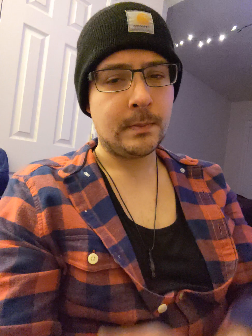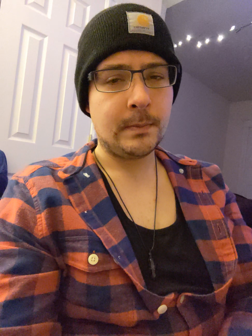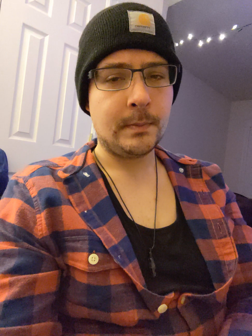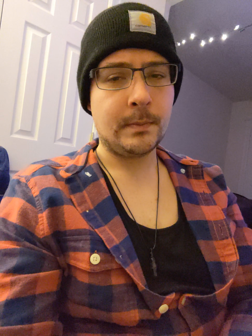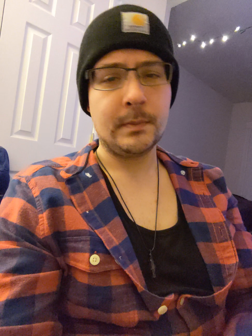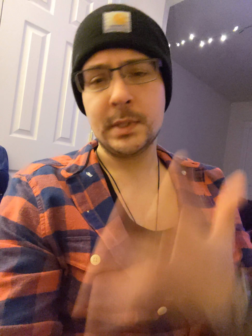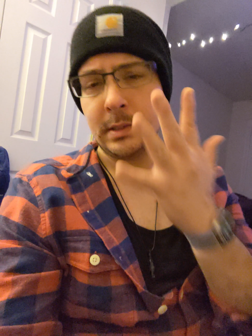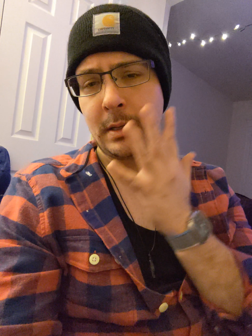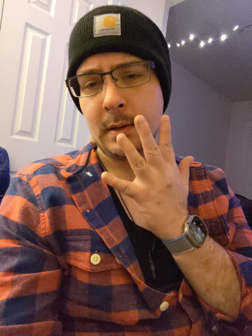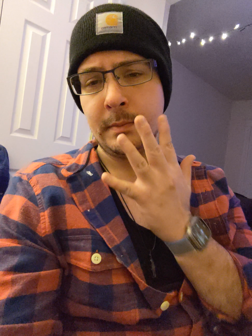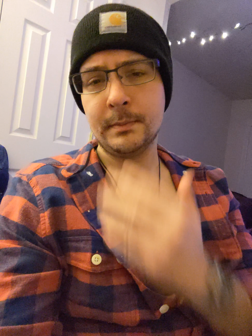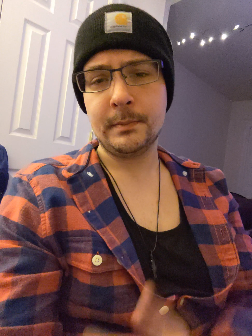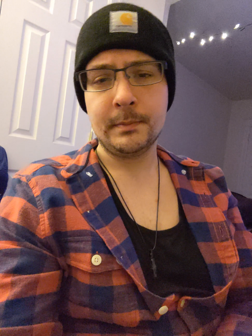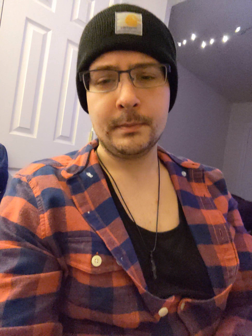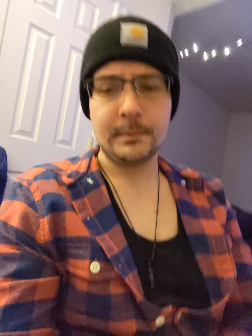sad